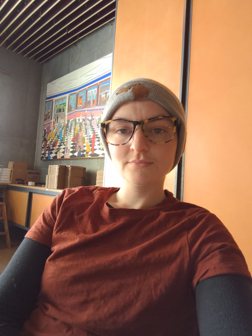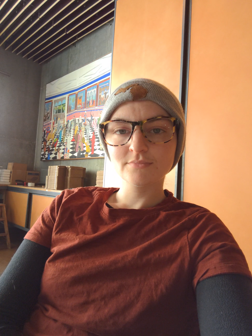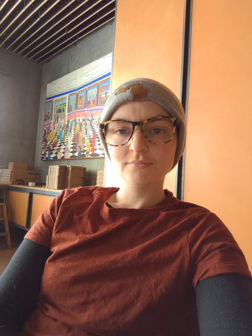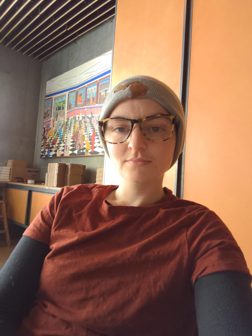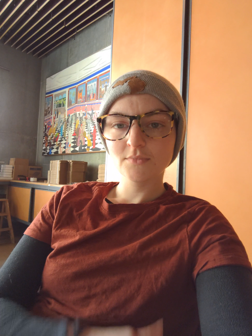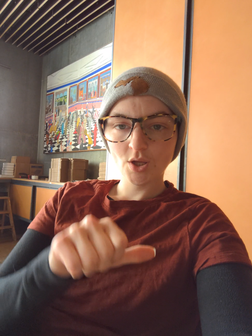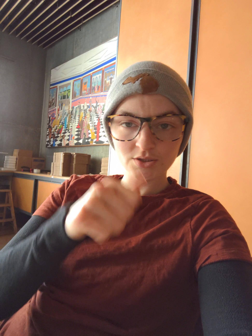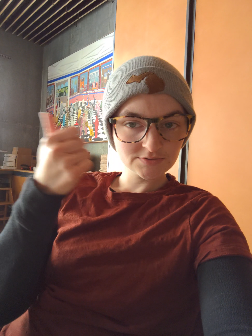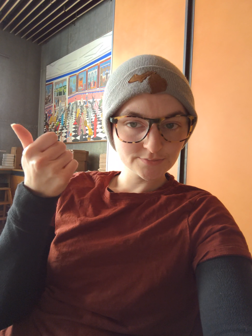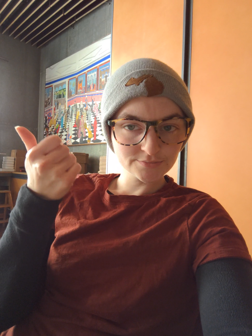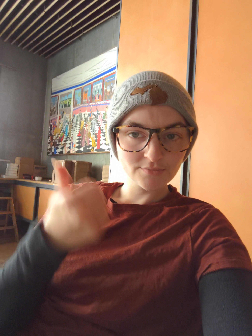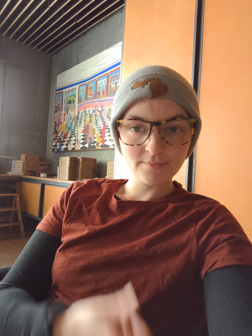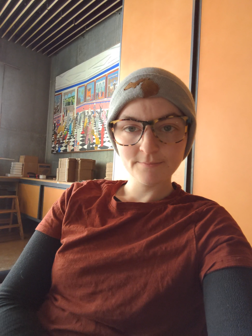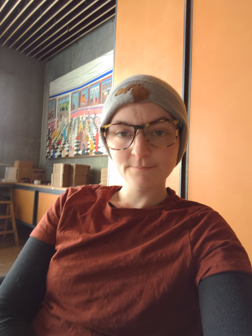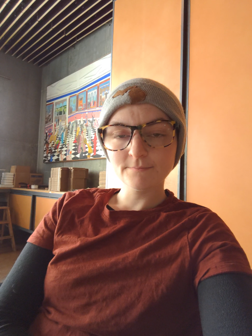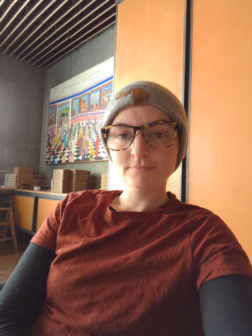another